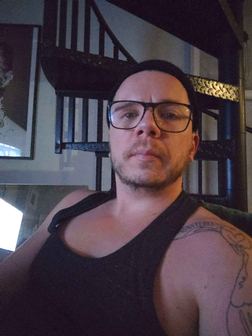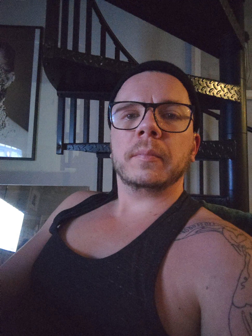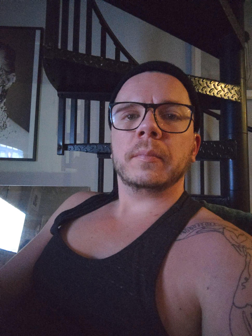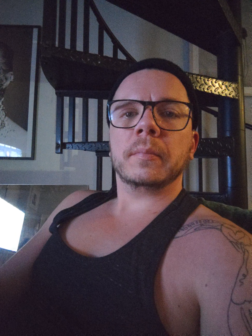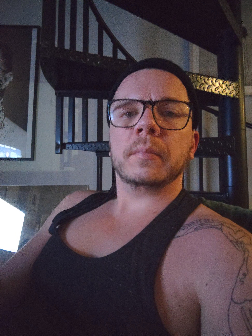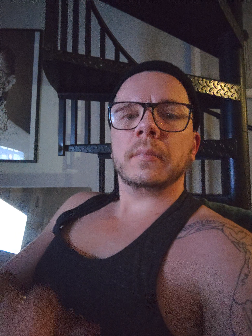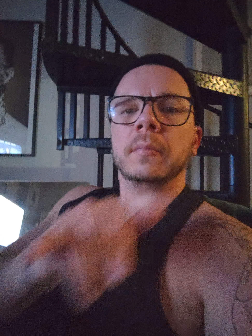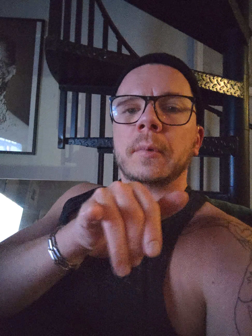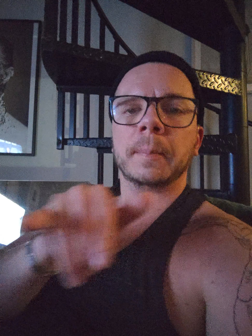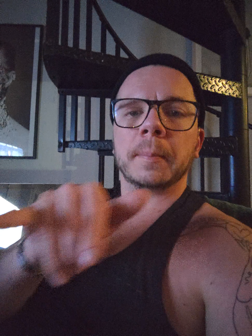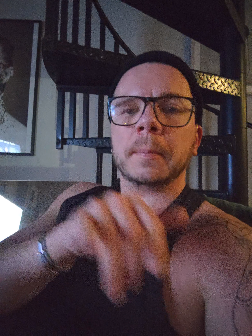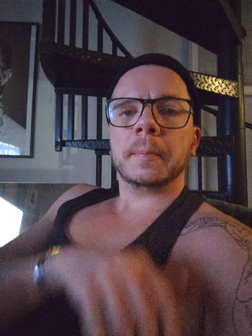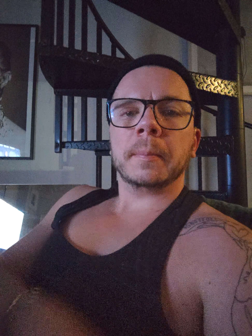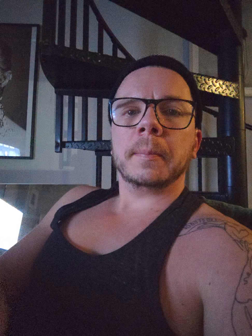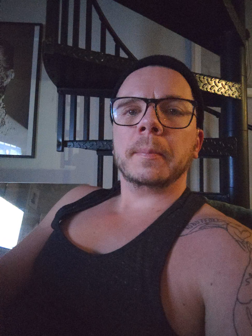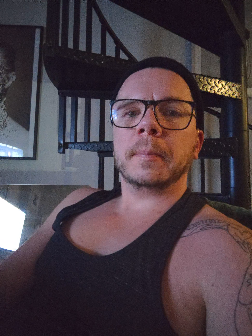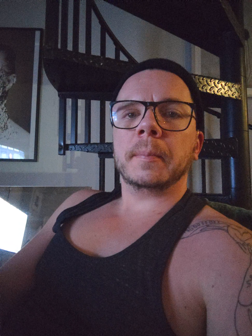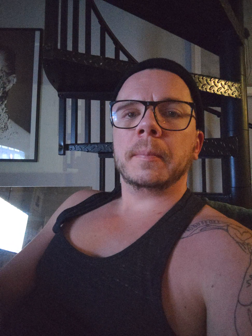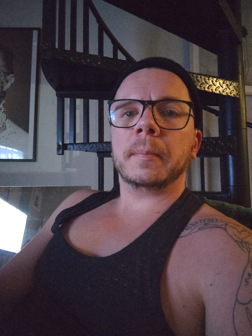same